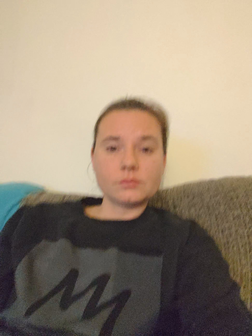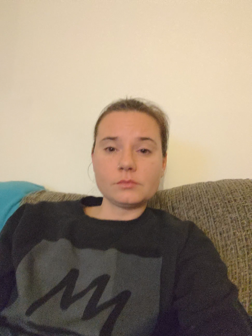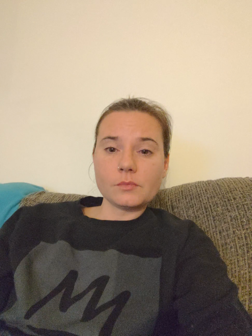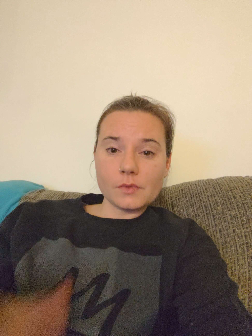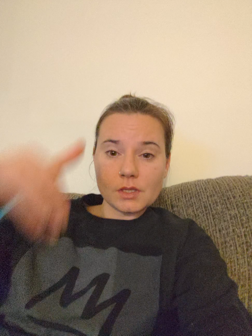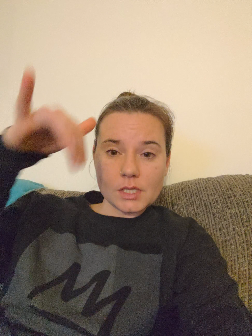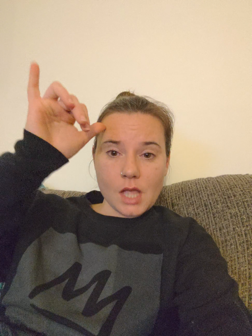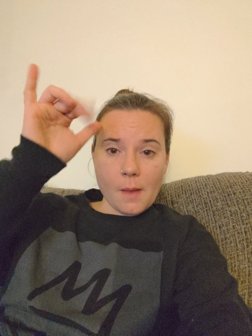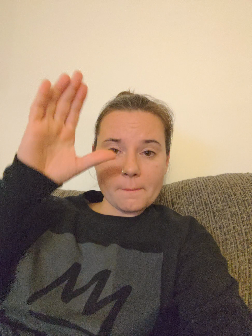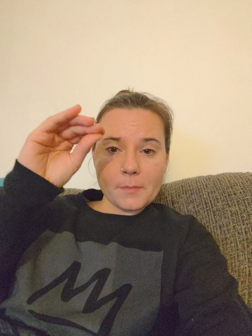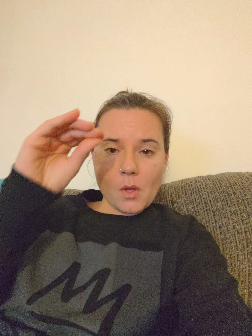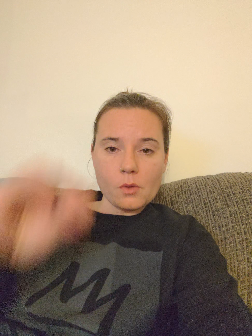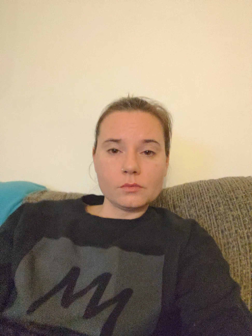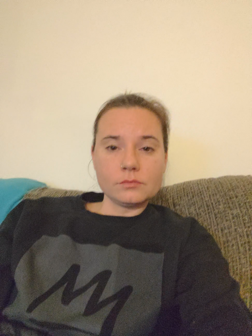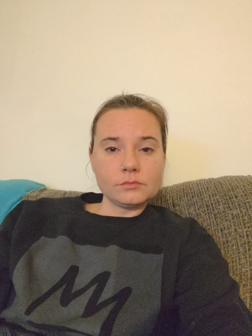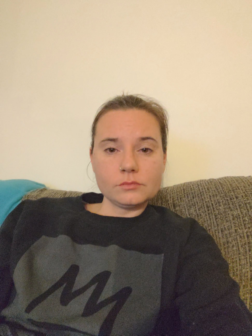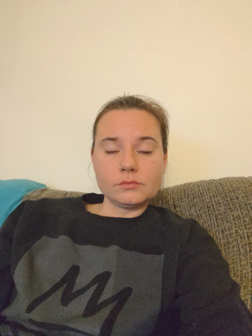cowboy